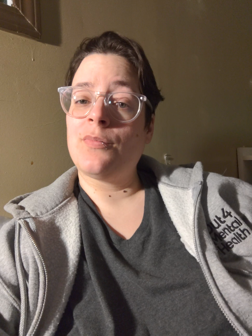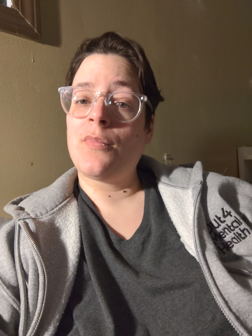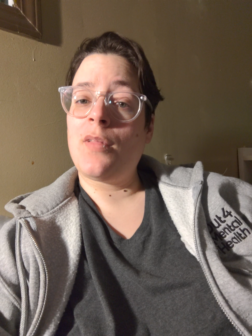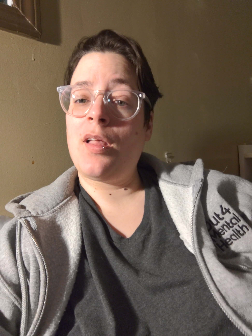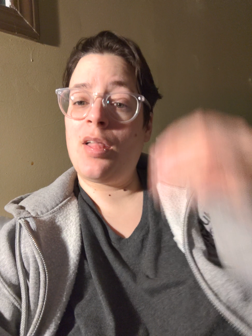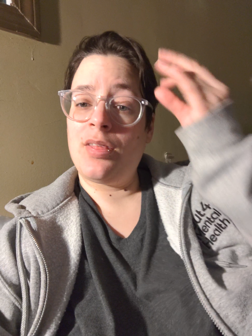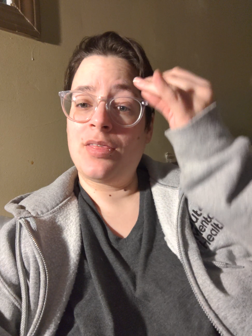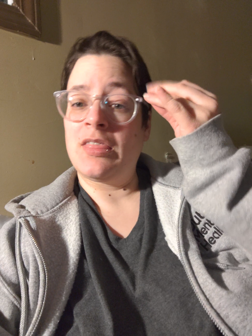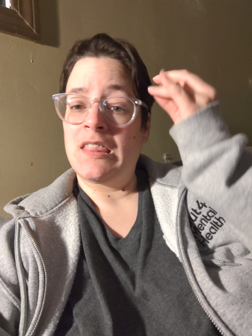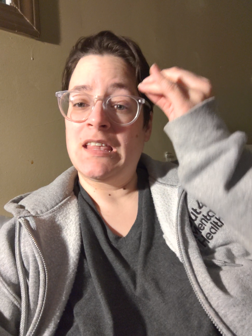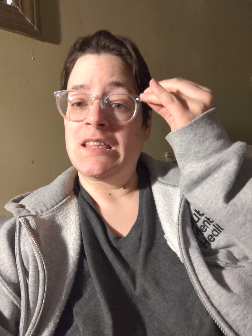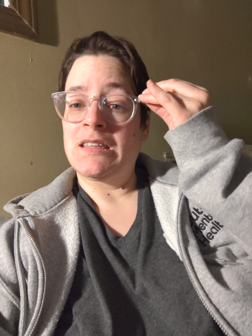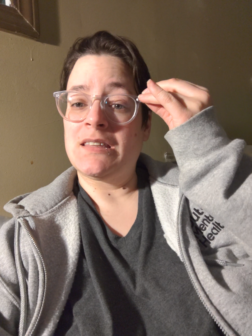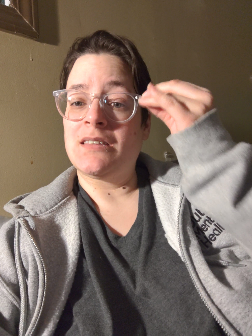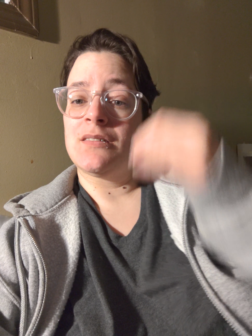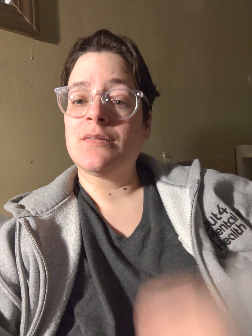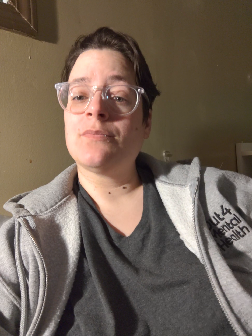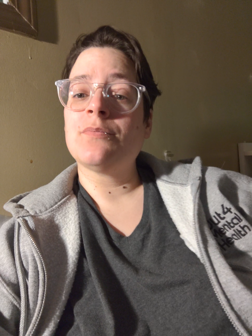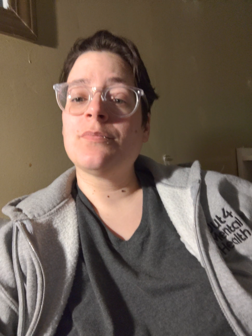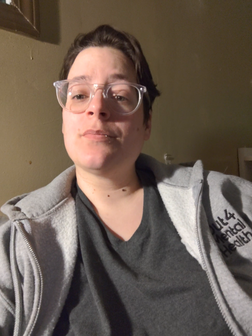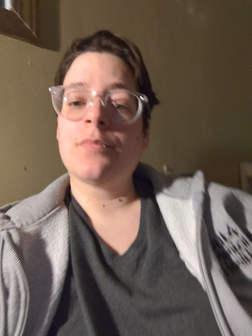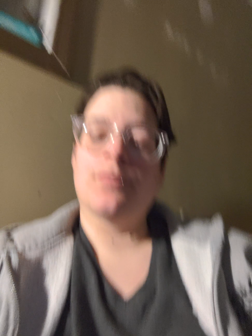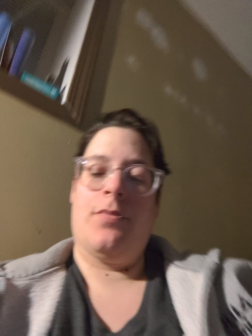think